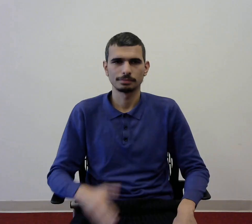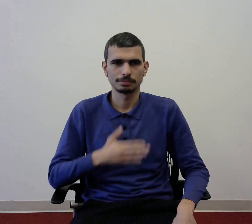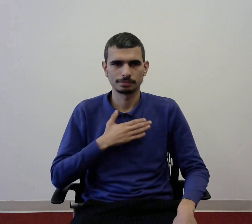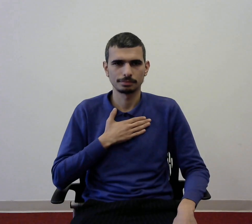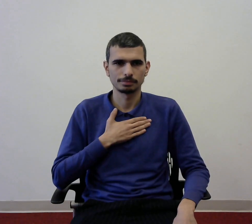mən